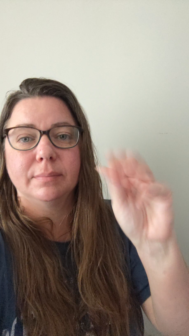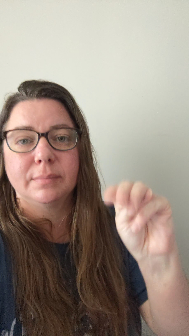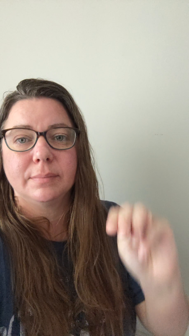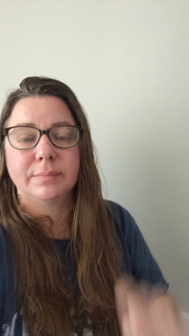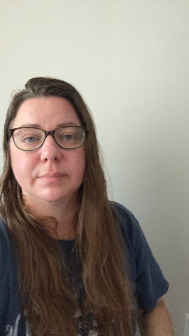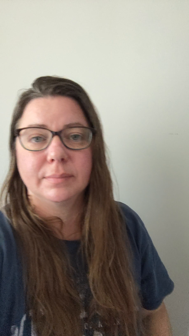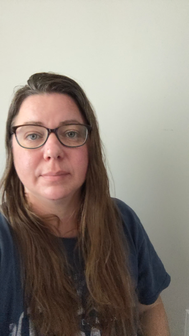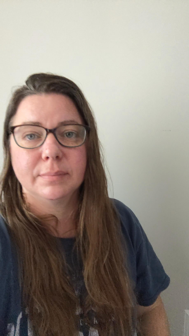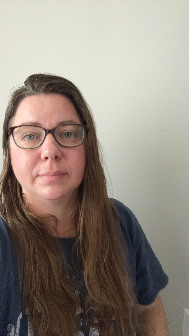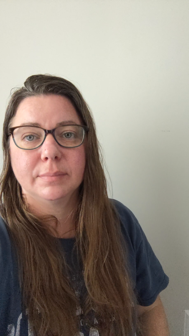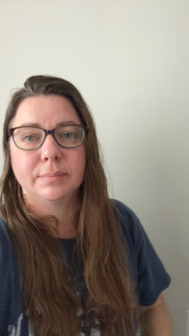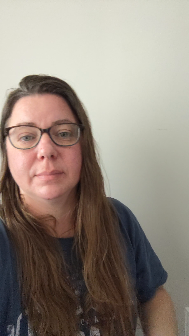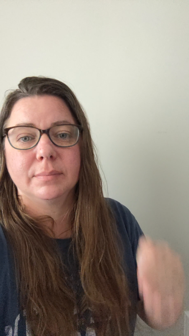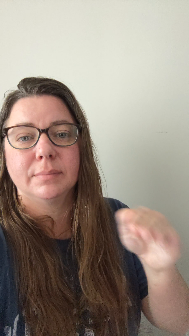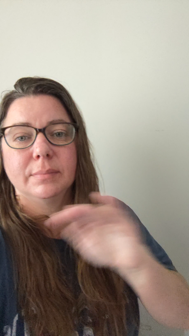cover